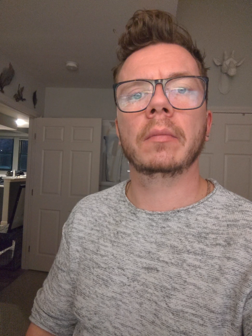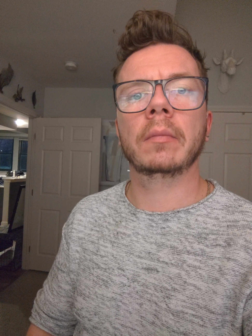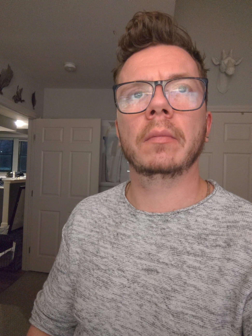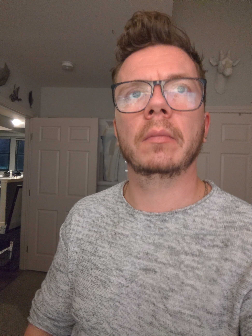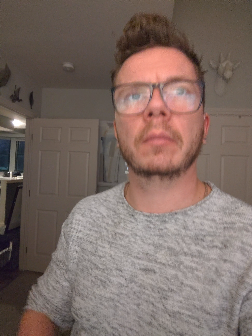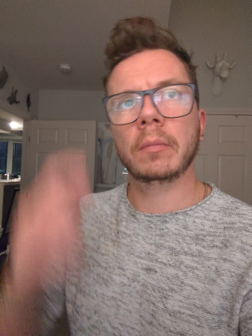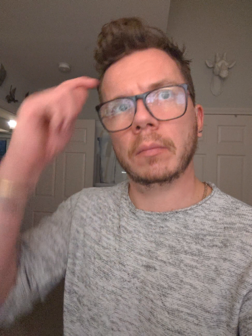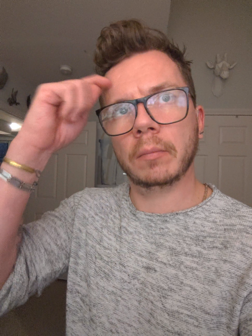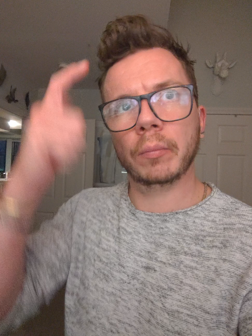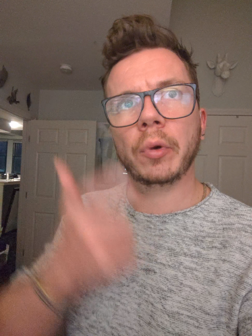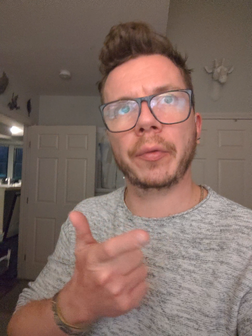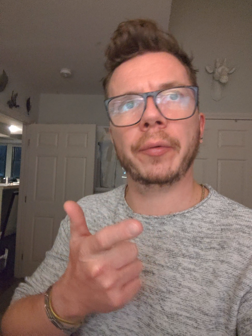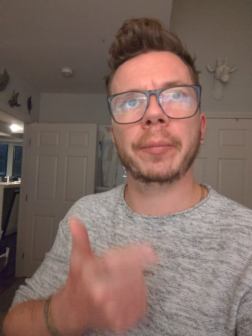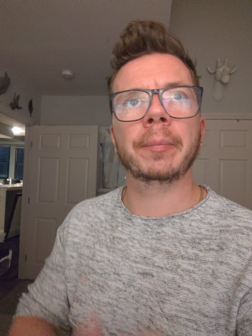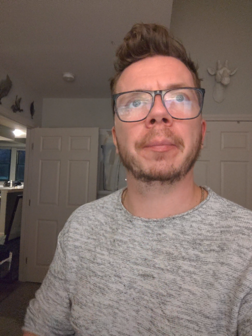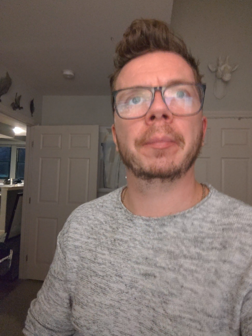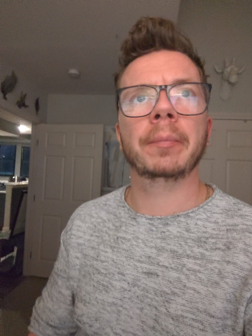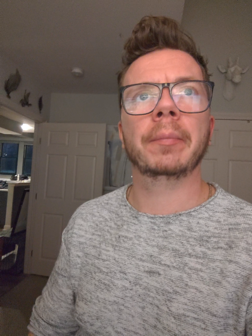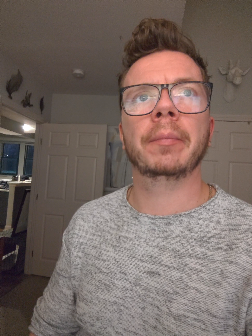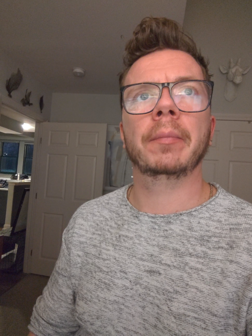brother